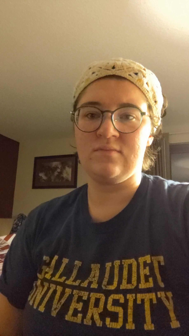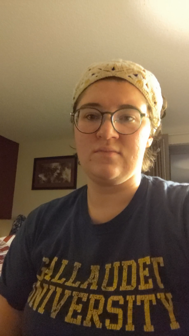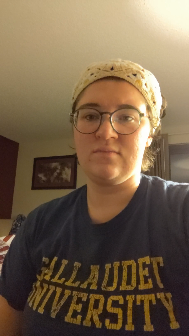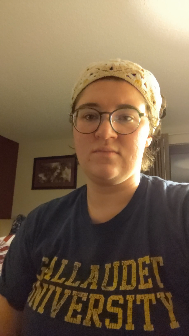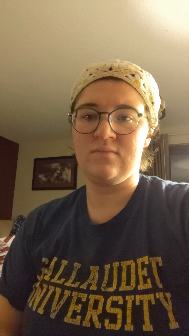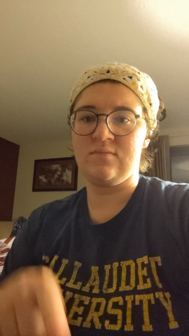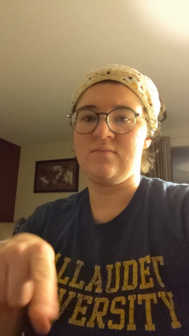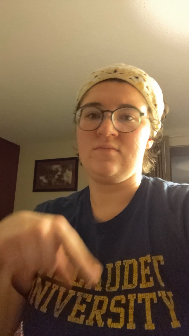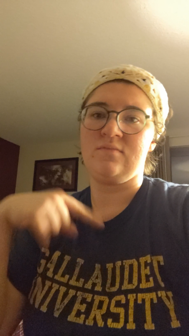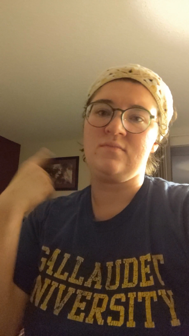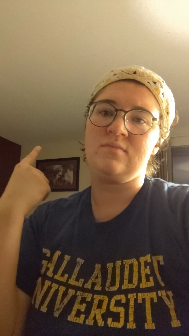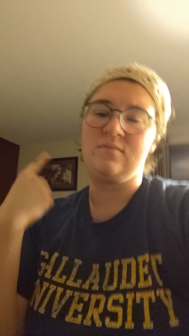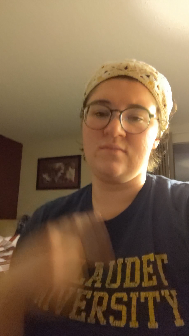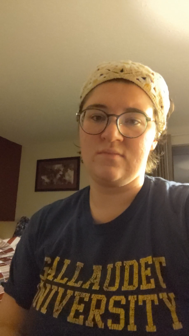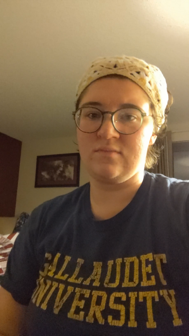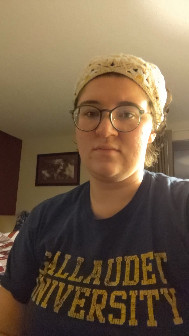long